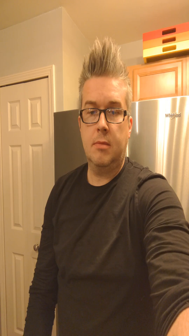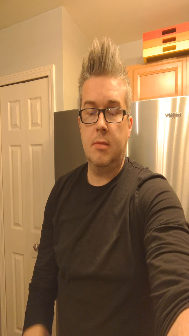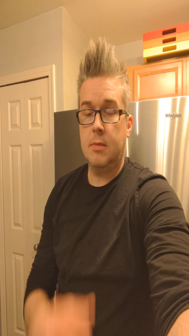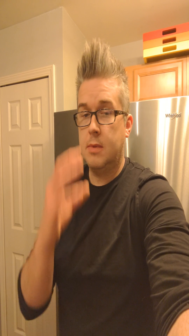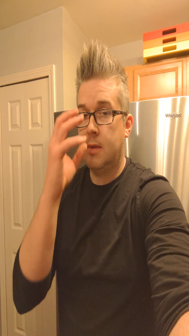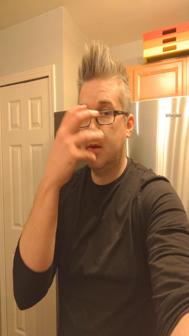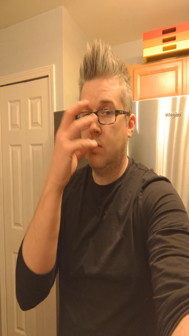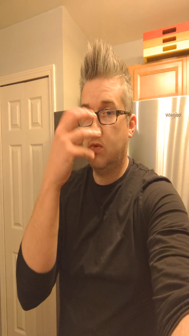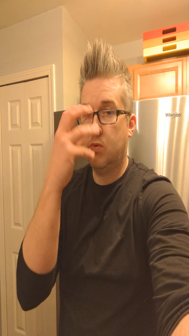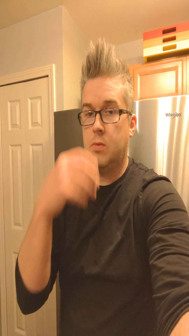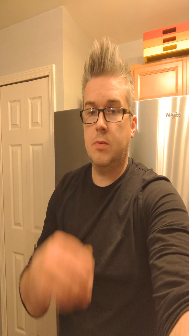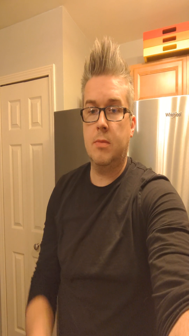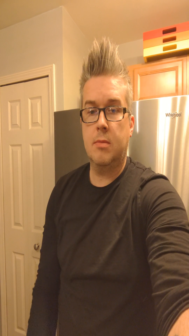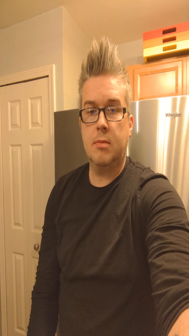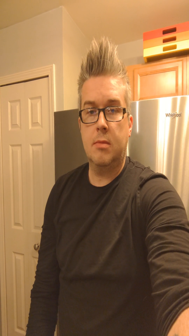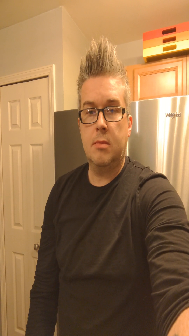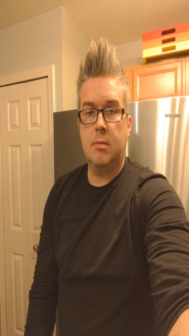clown